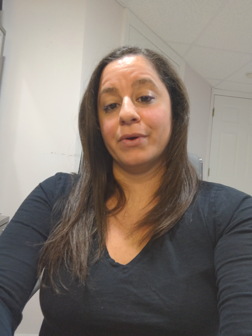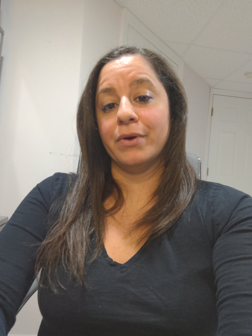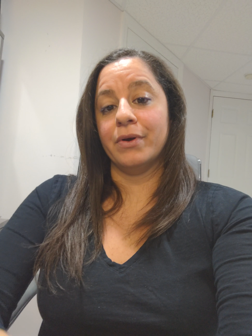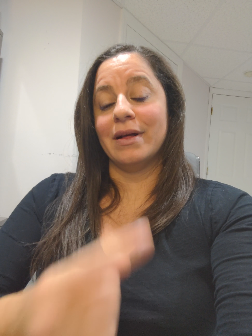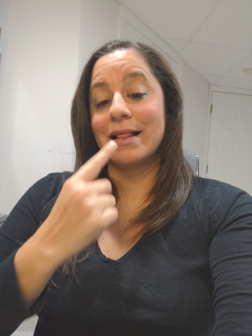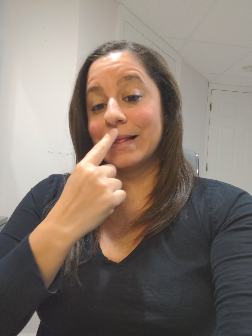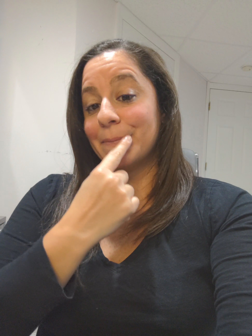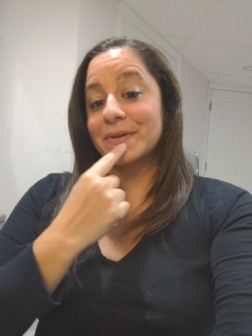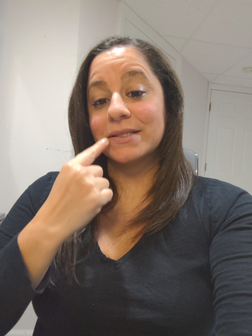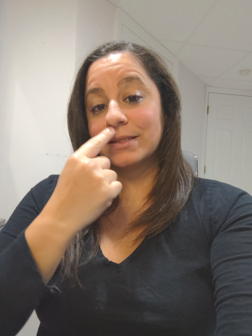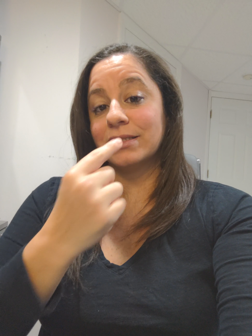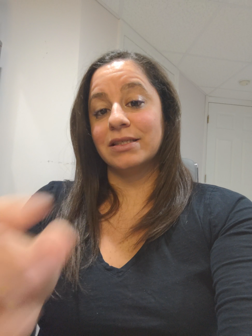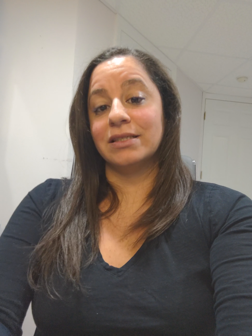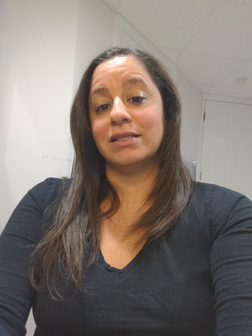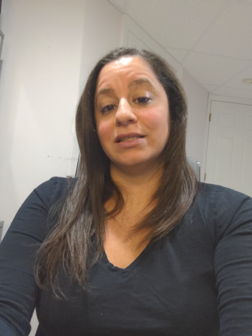lips